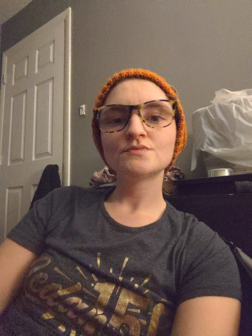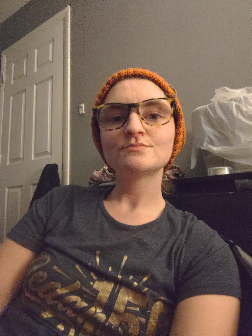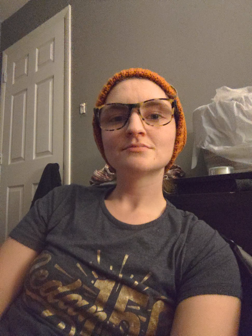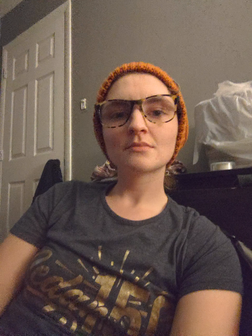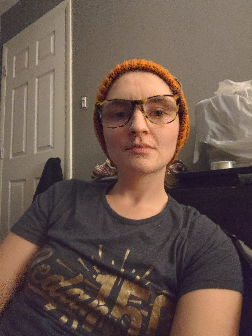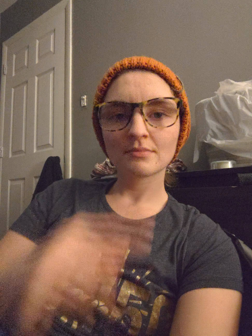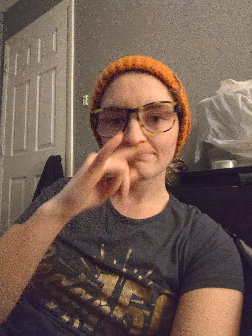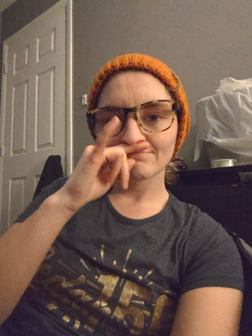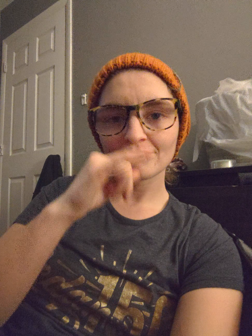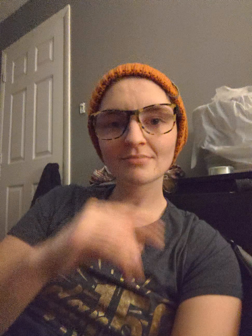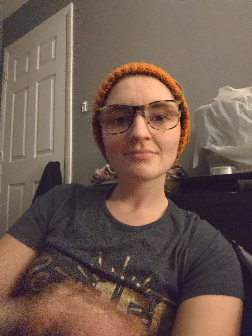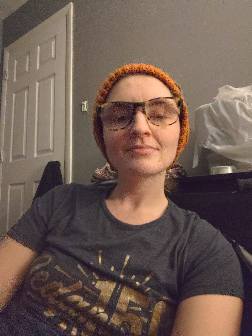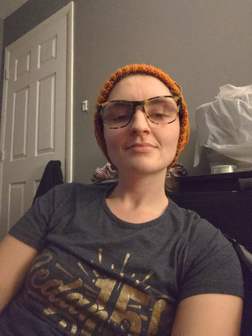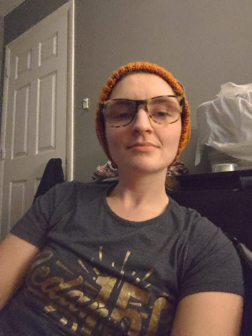child